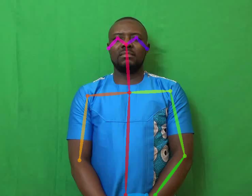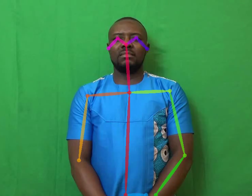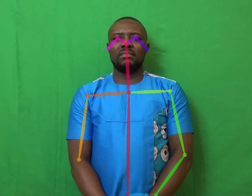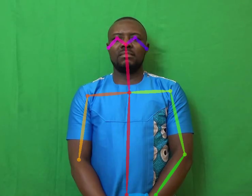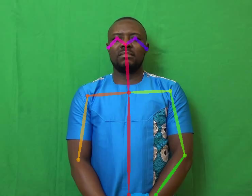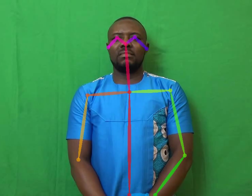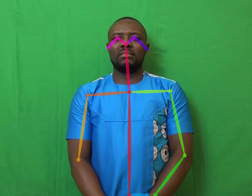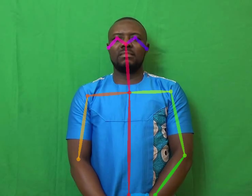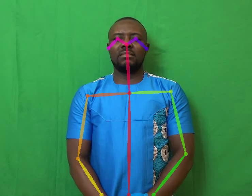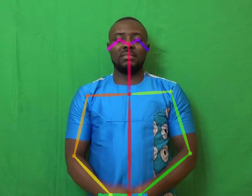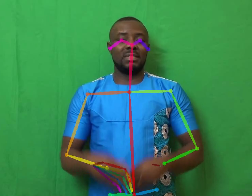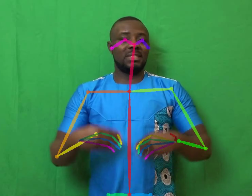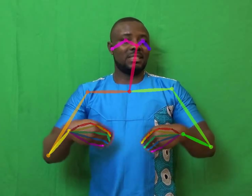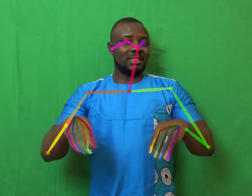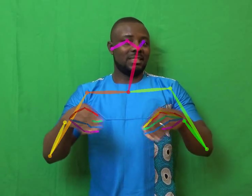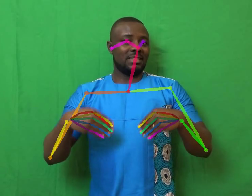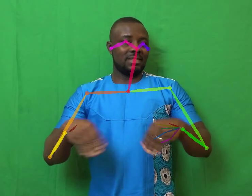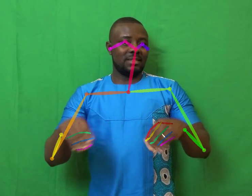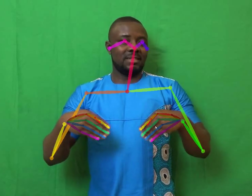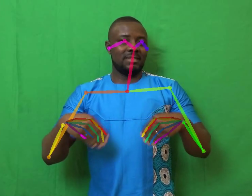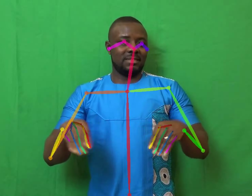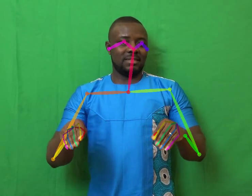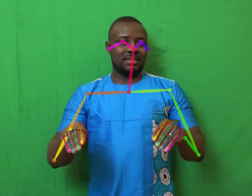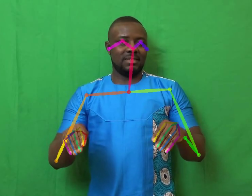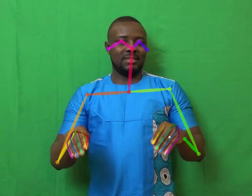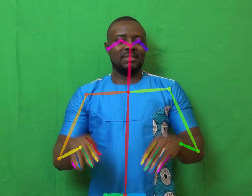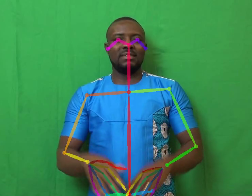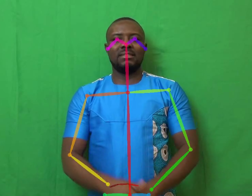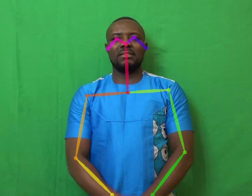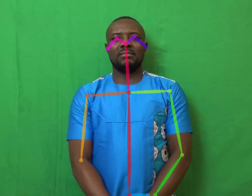sell